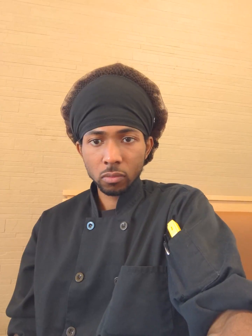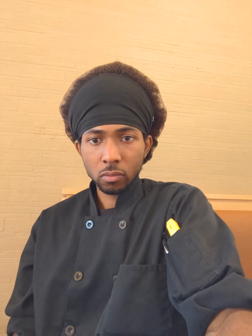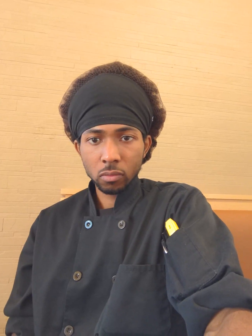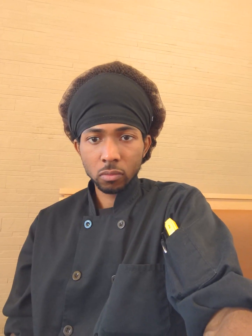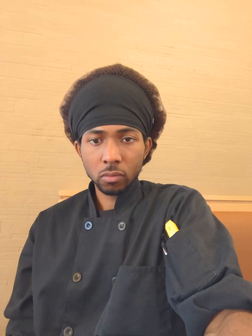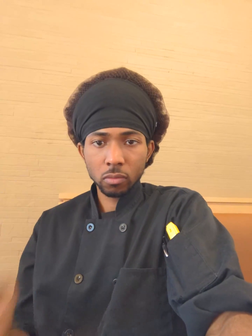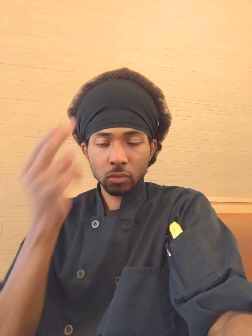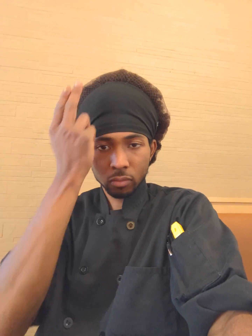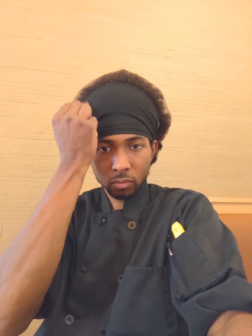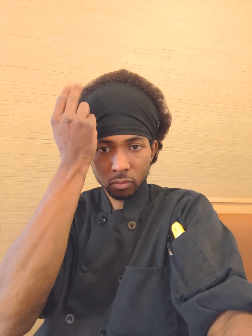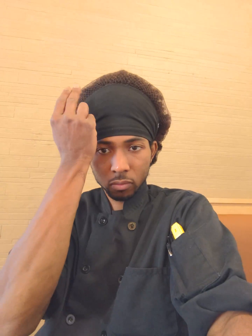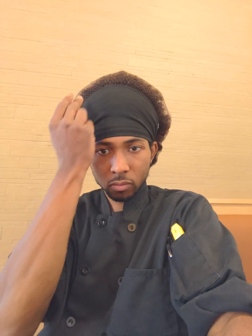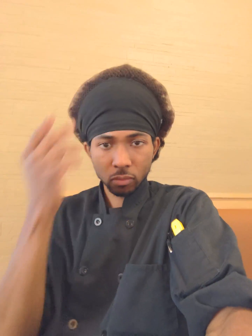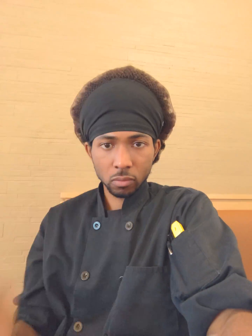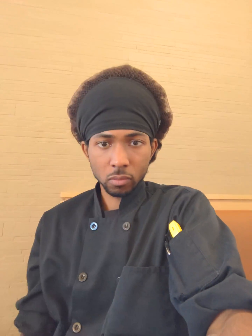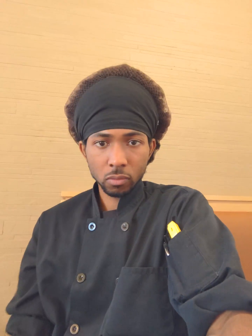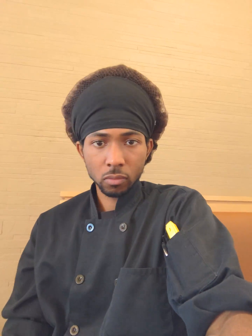rabbit